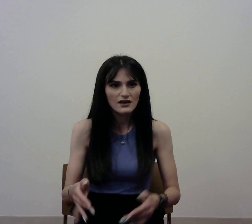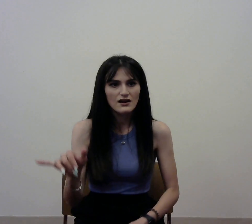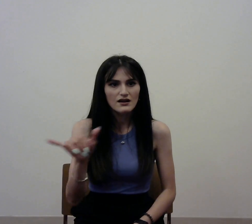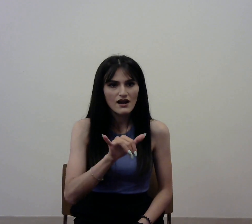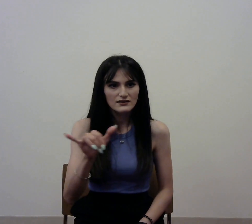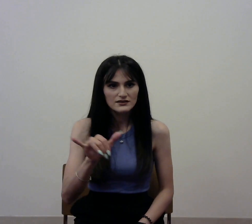harda